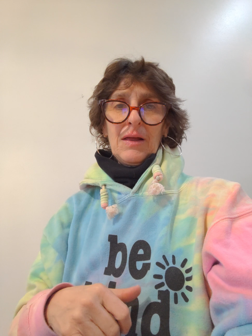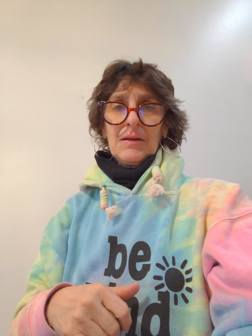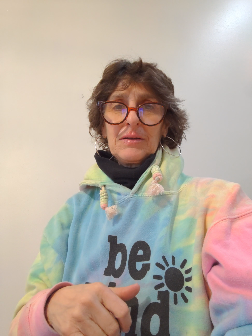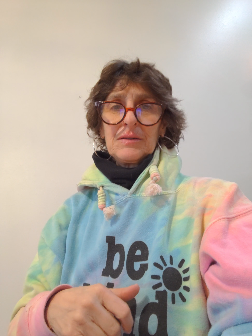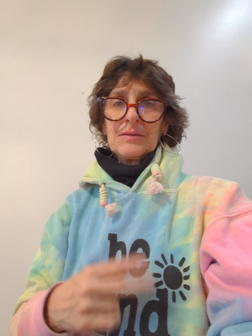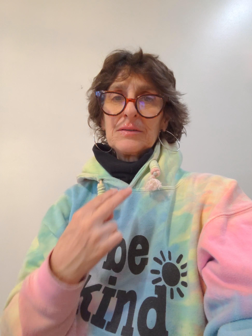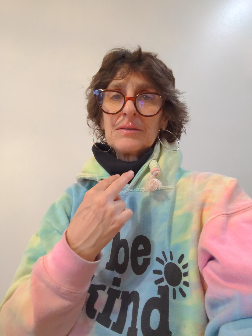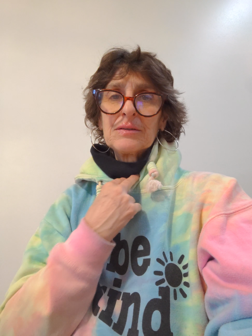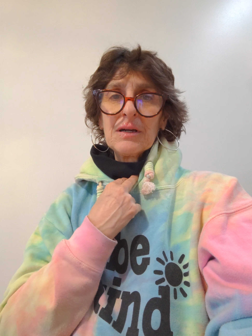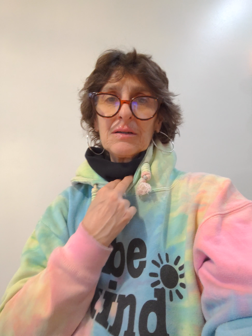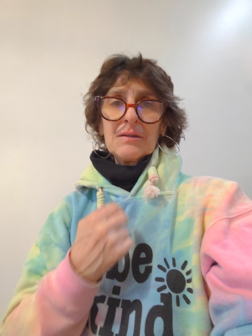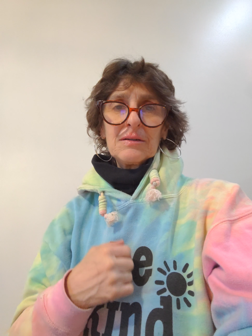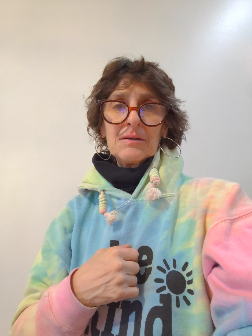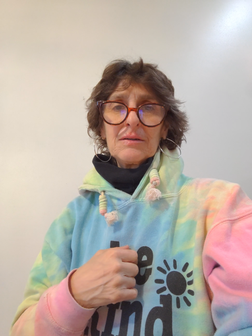stuck